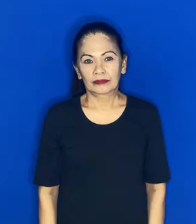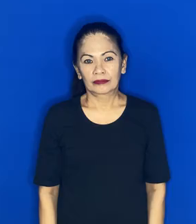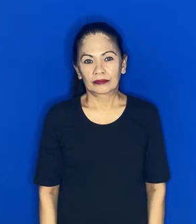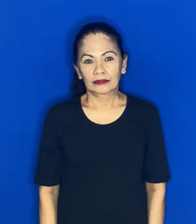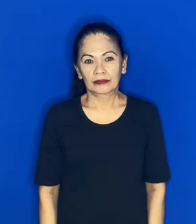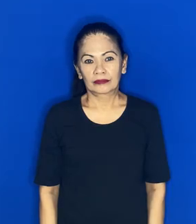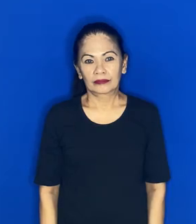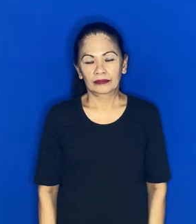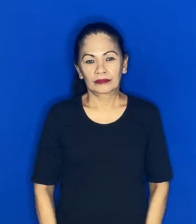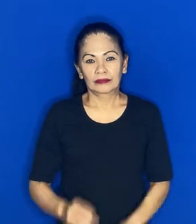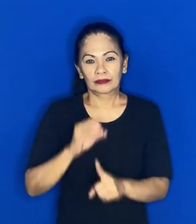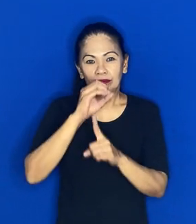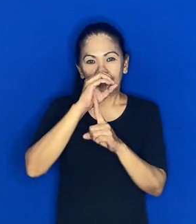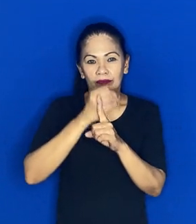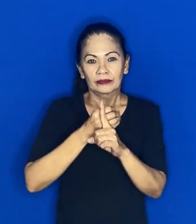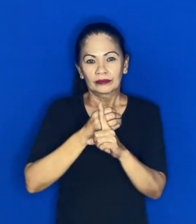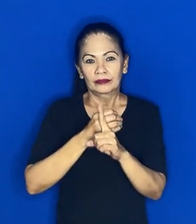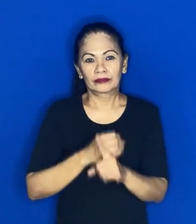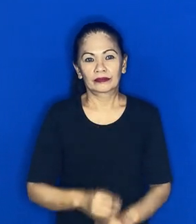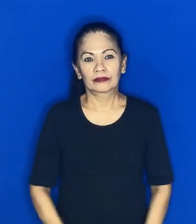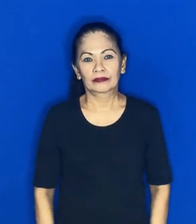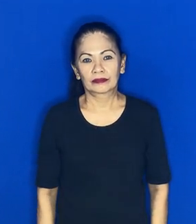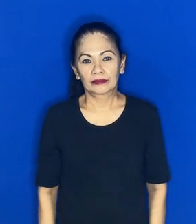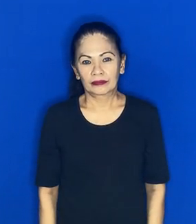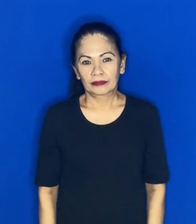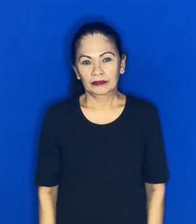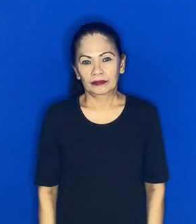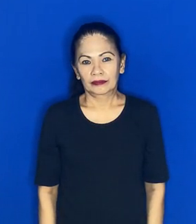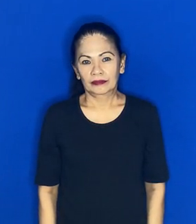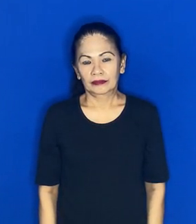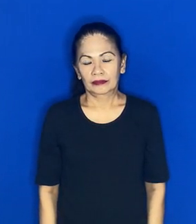october